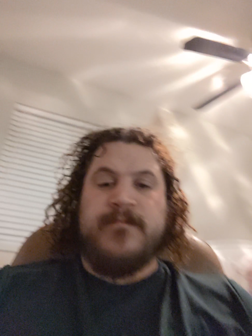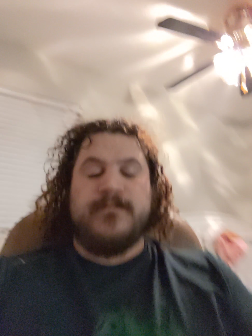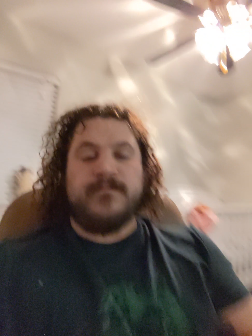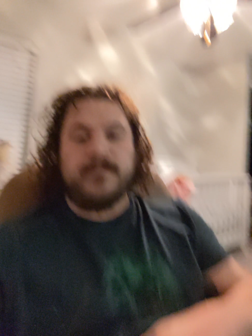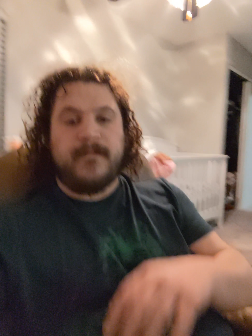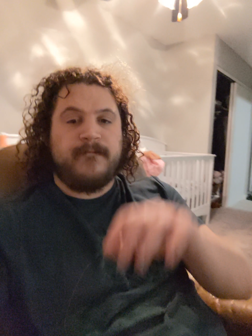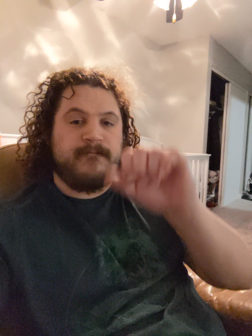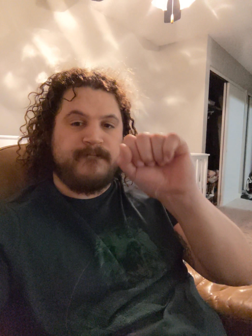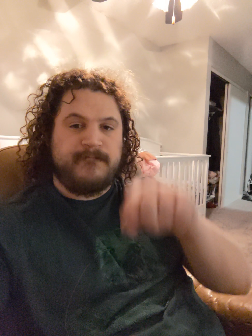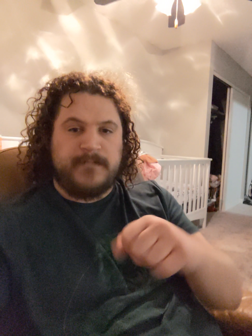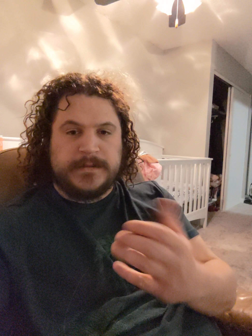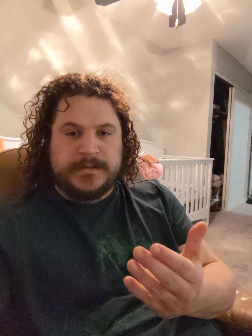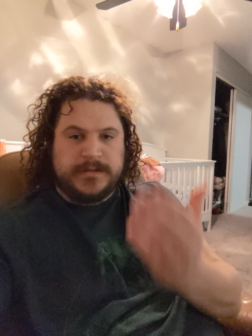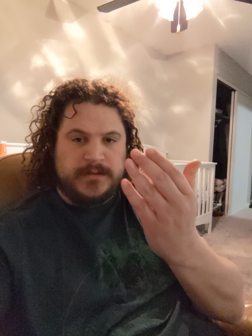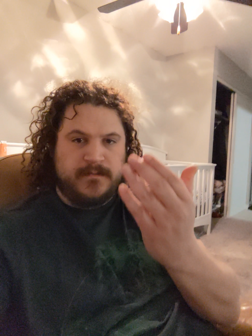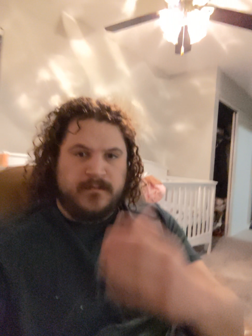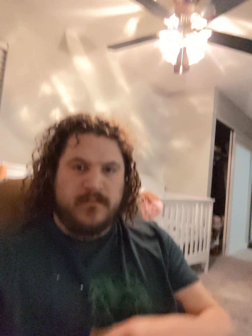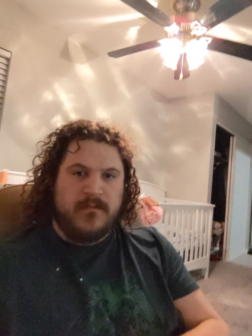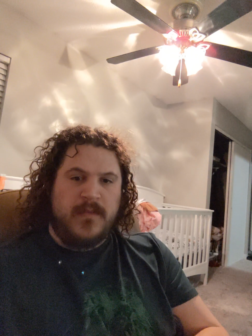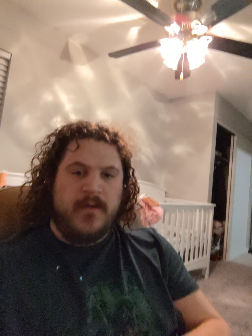mitten